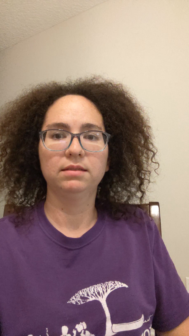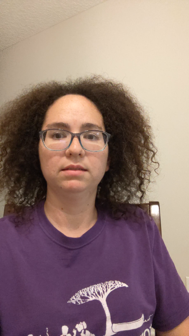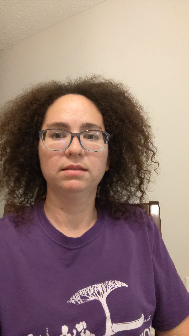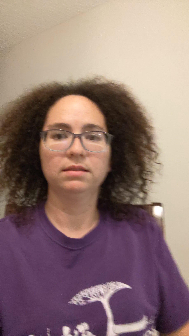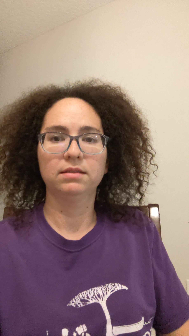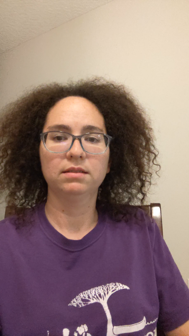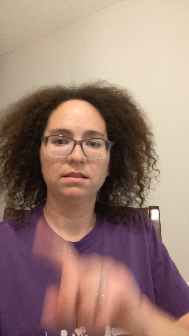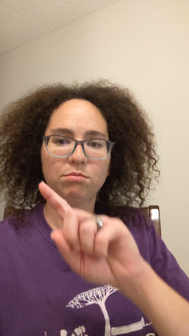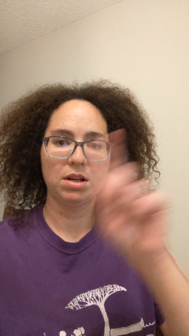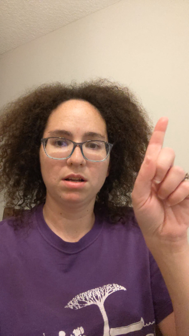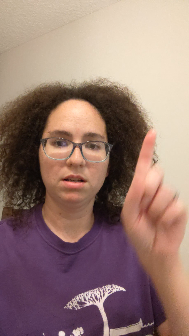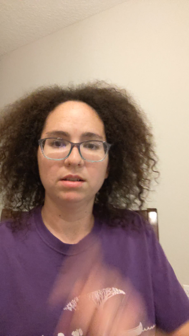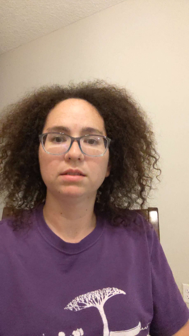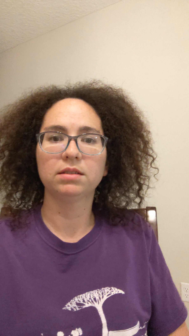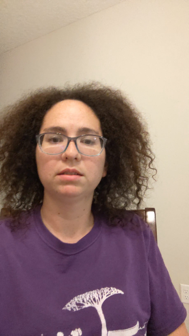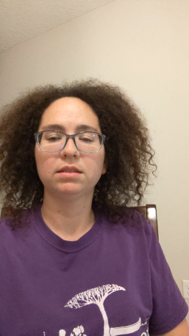but